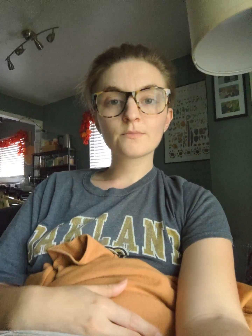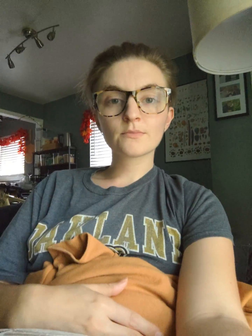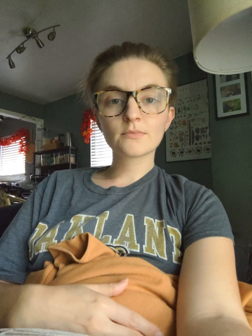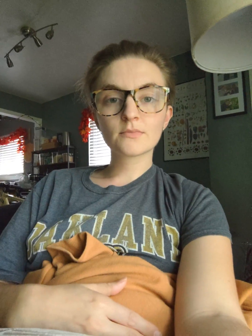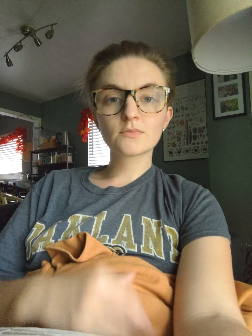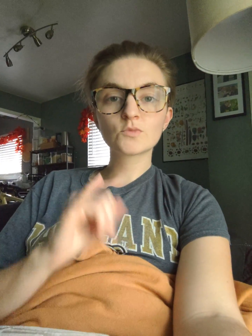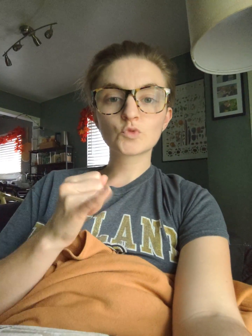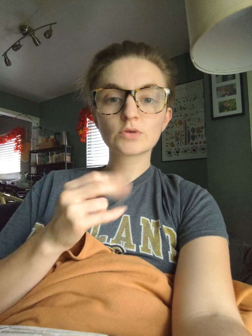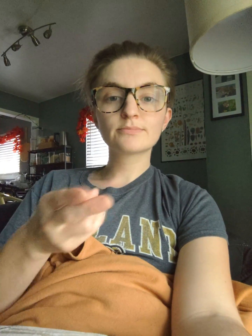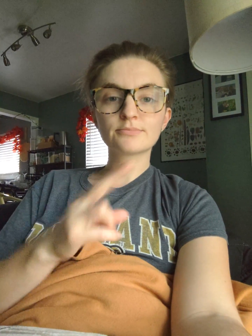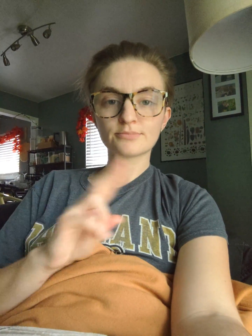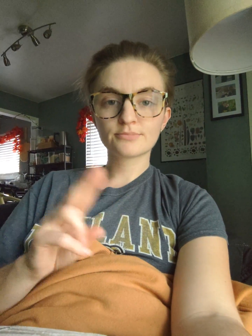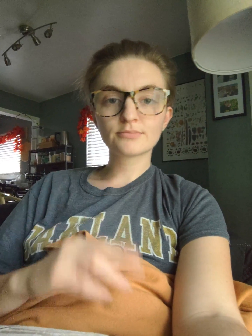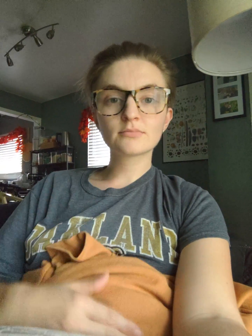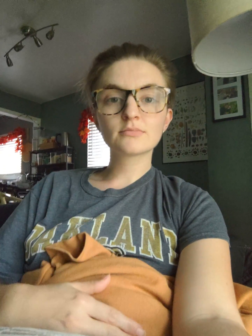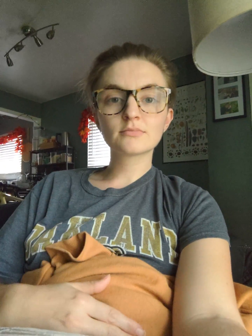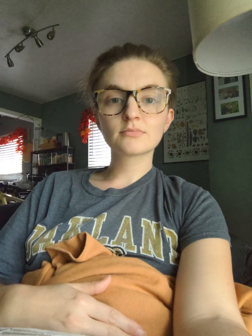jelly